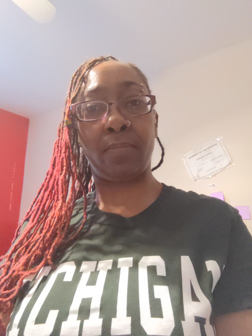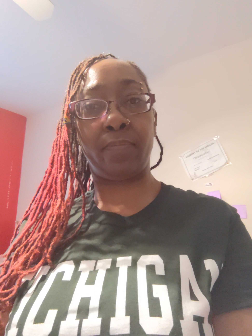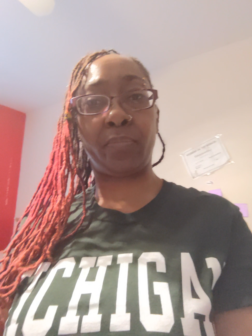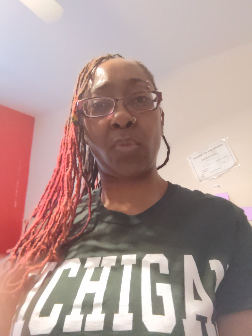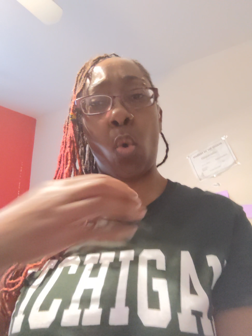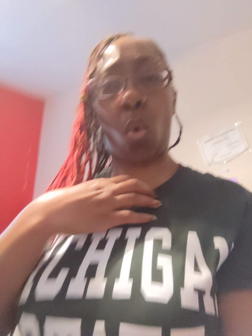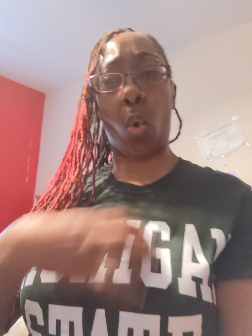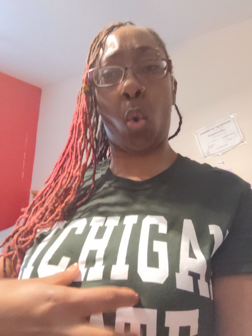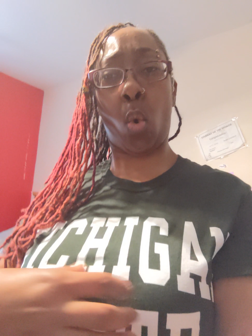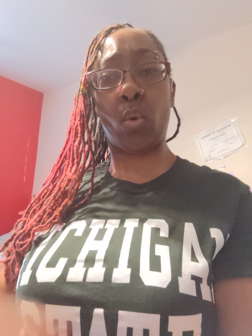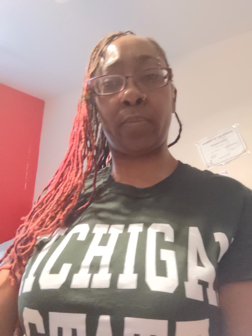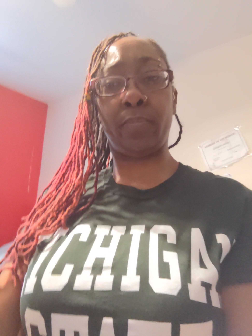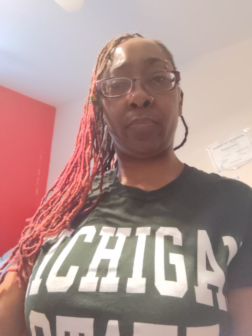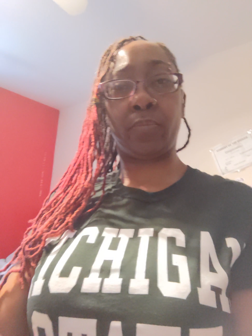hungry